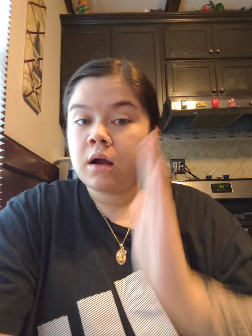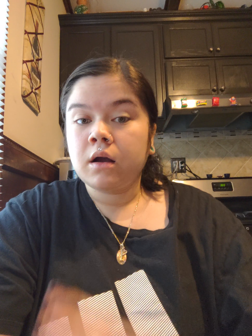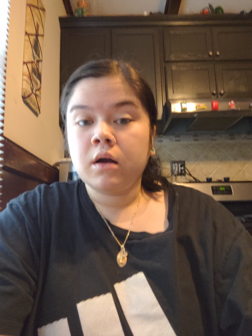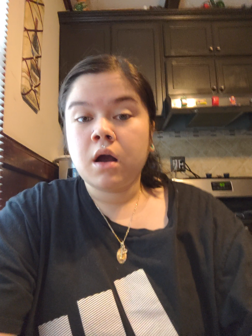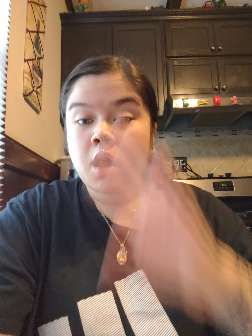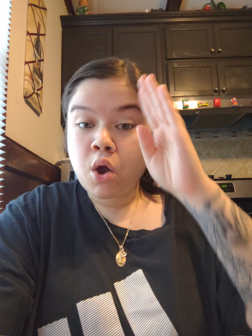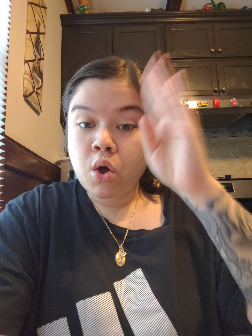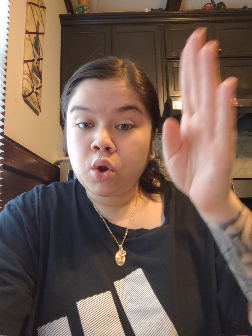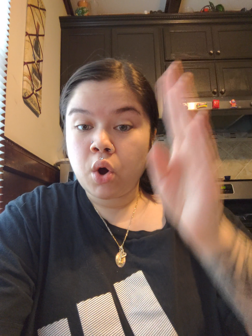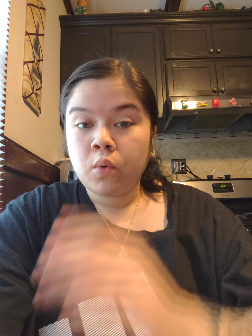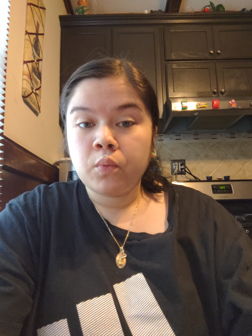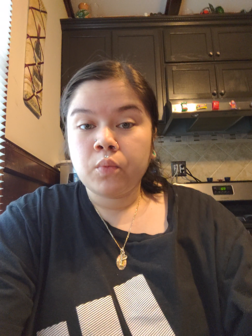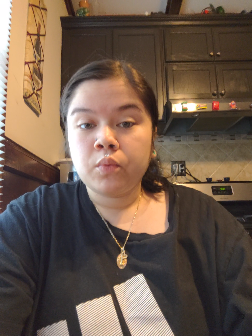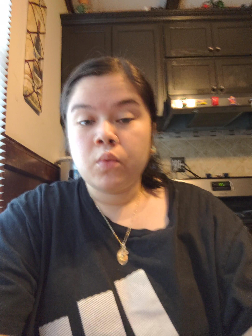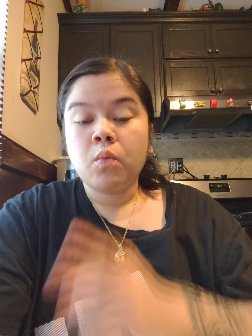hello